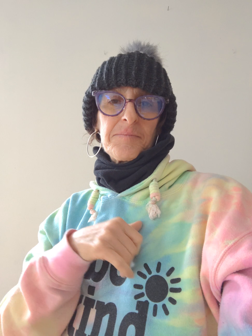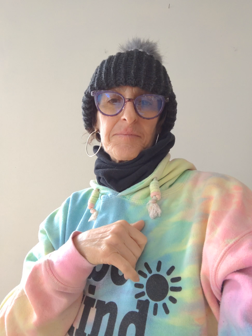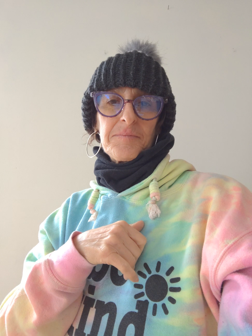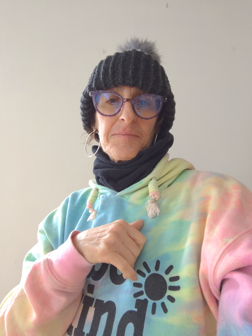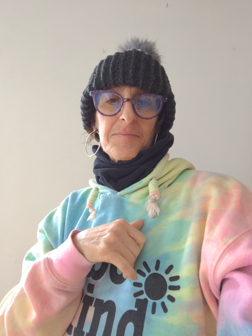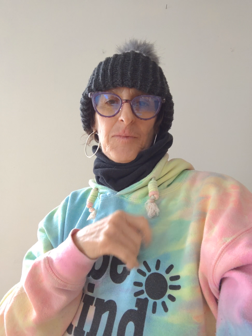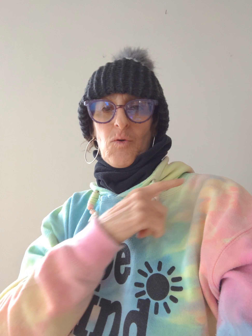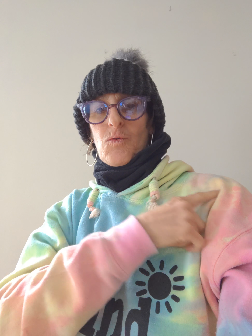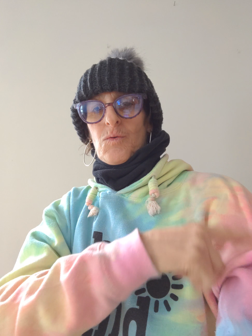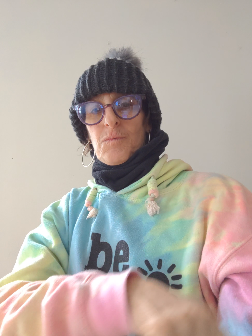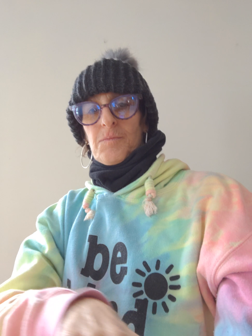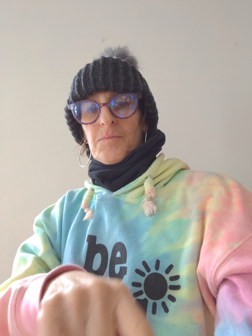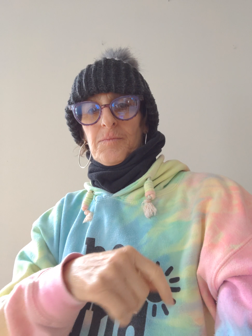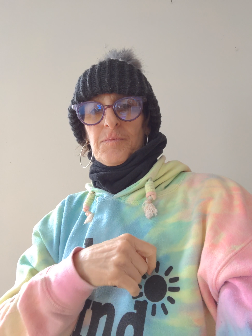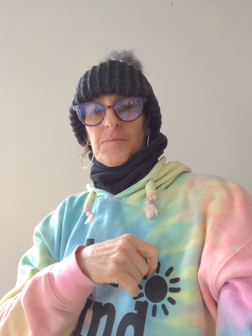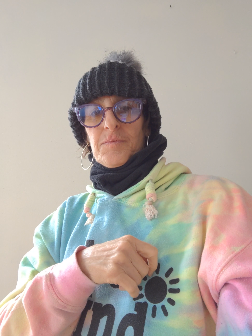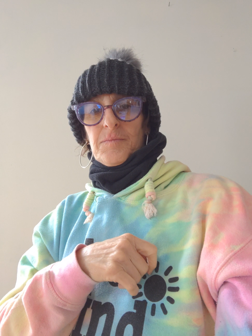arm